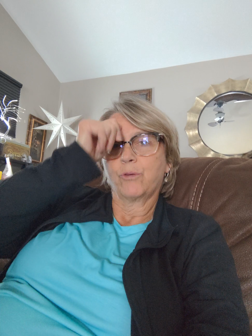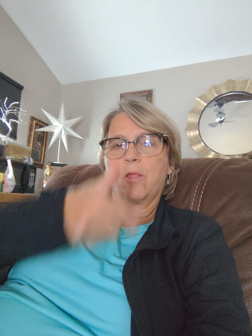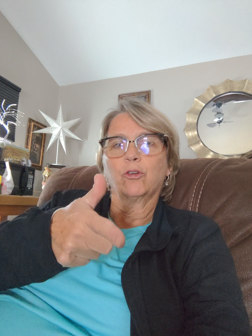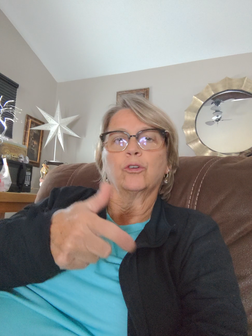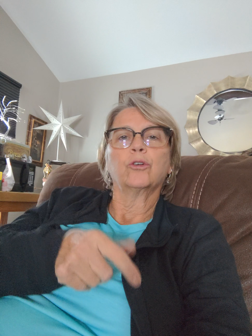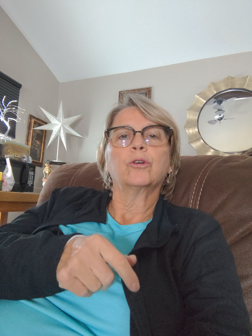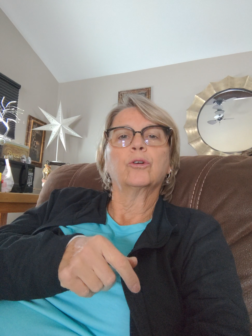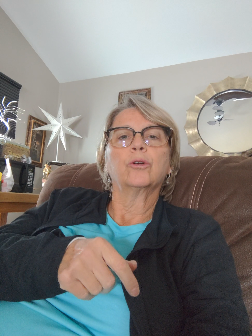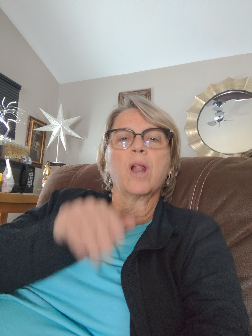brother